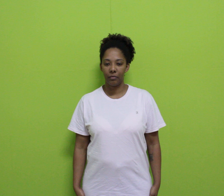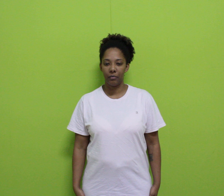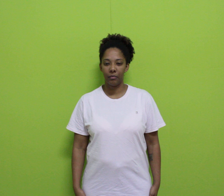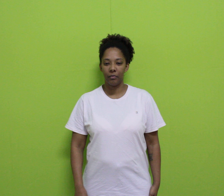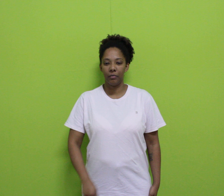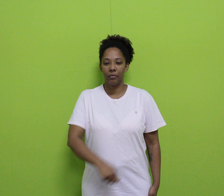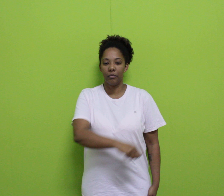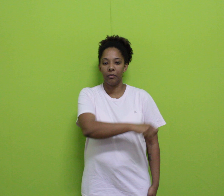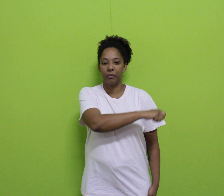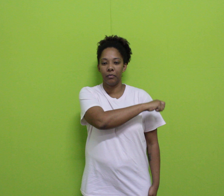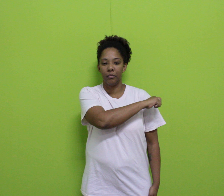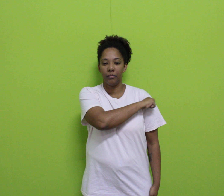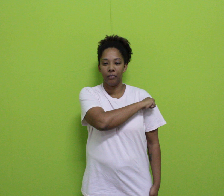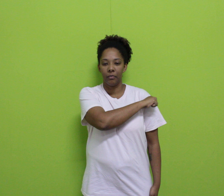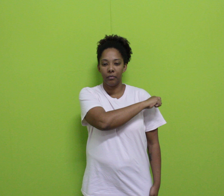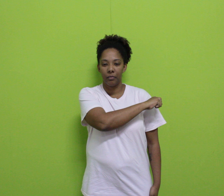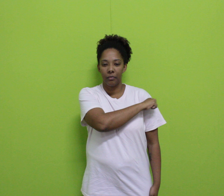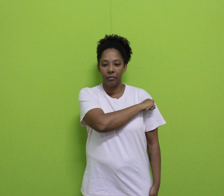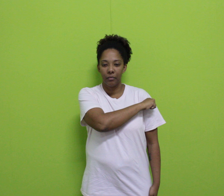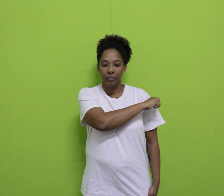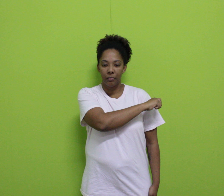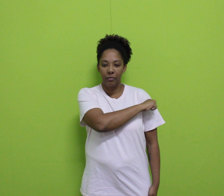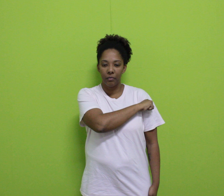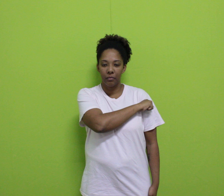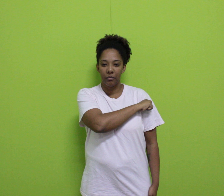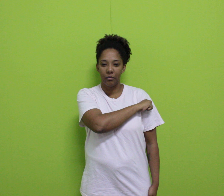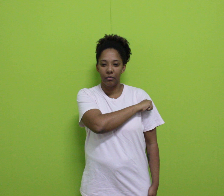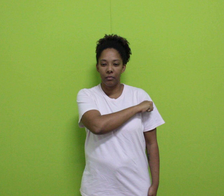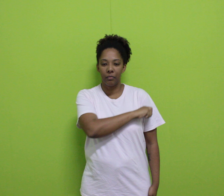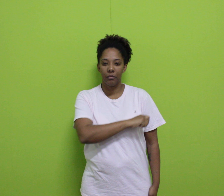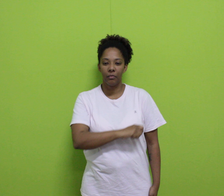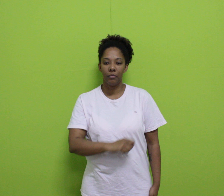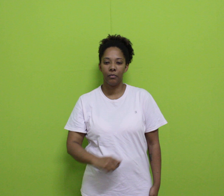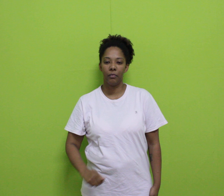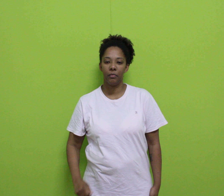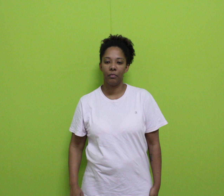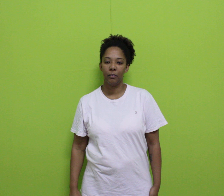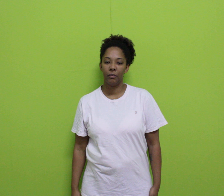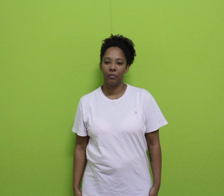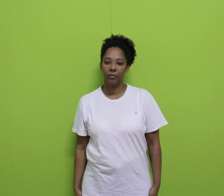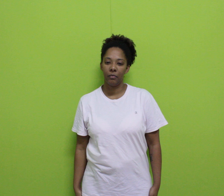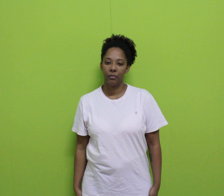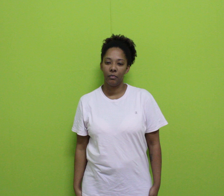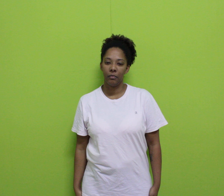aluno